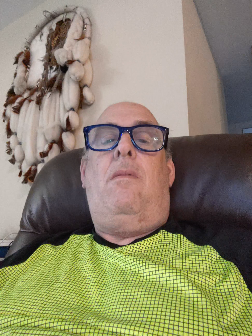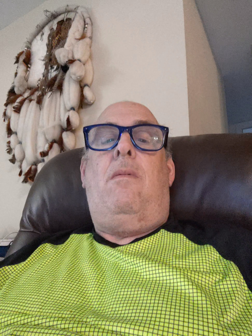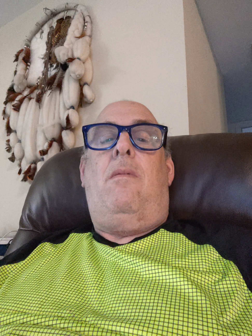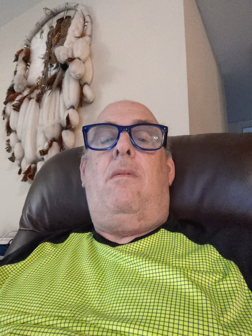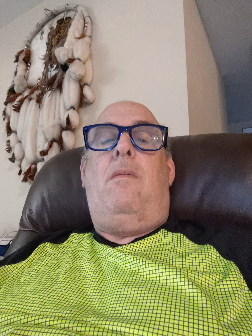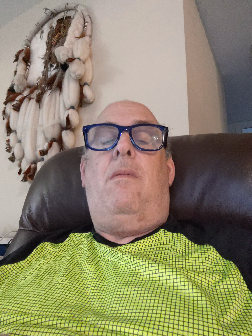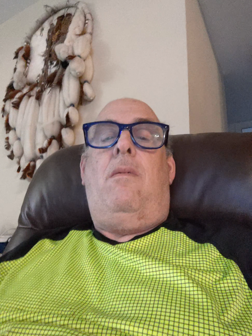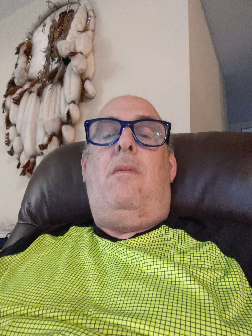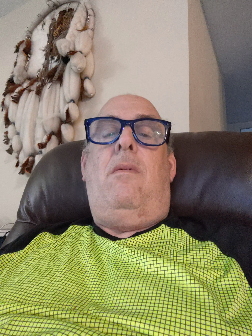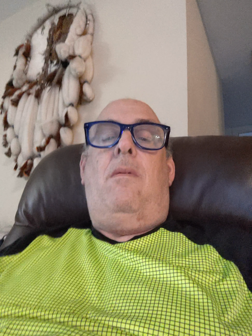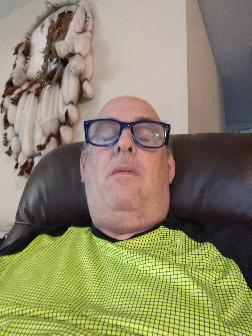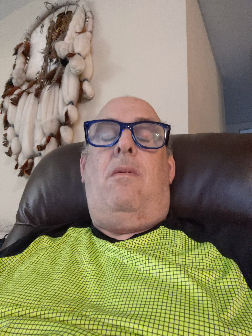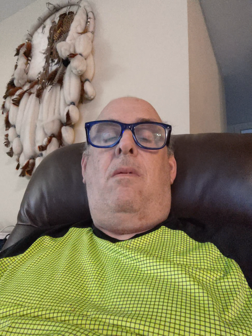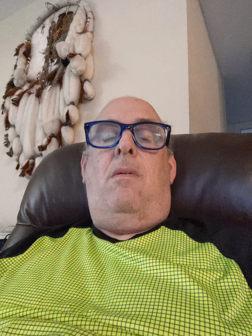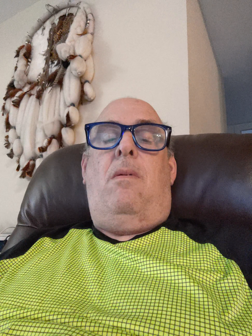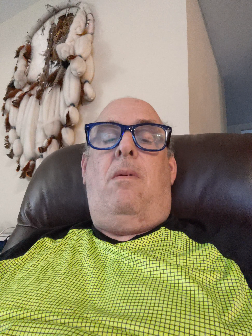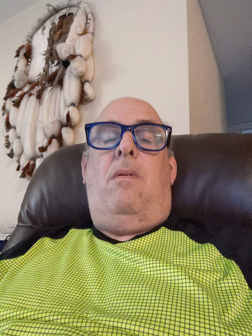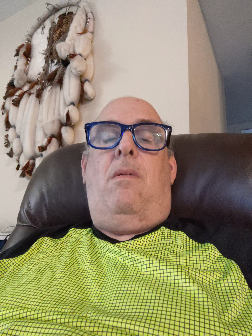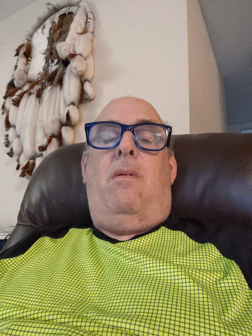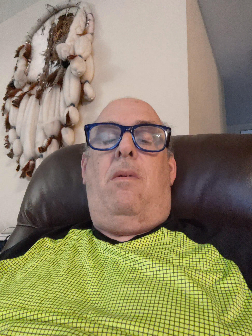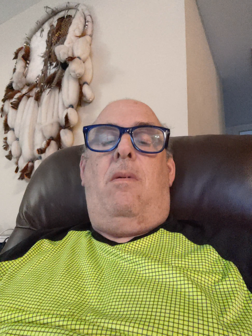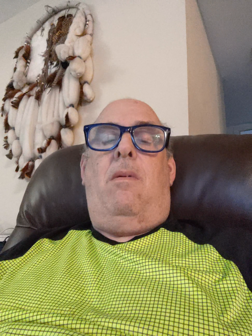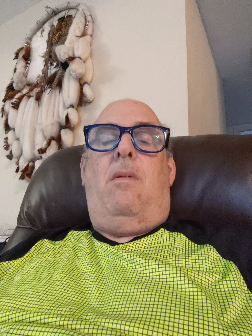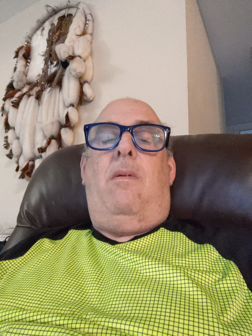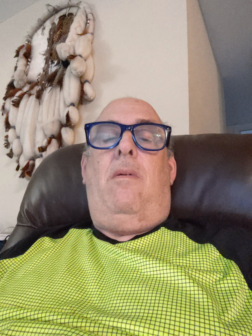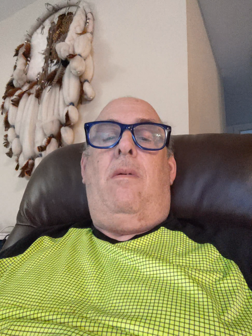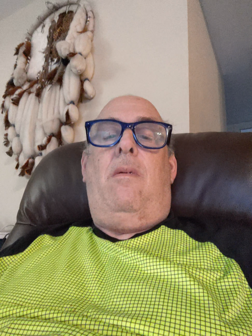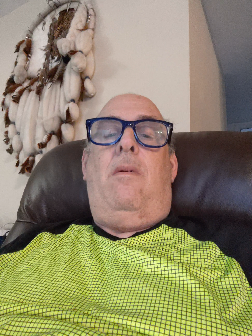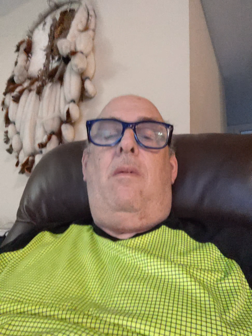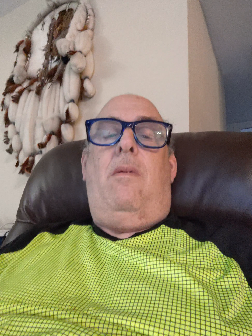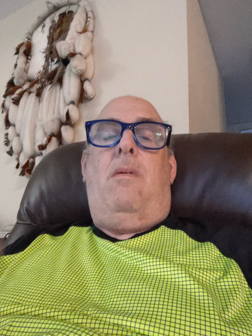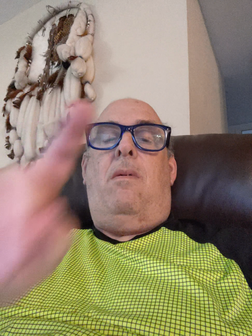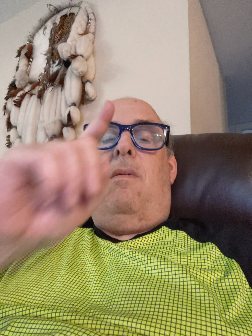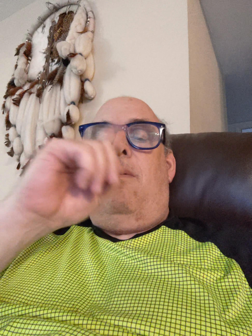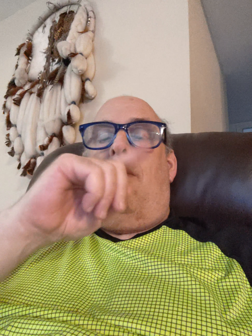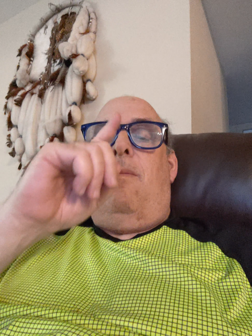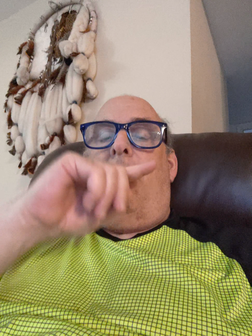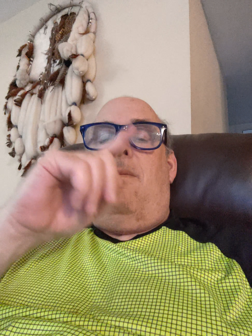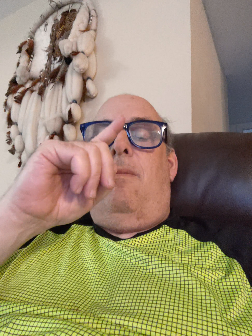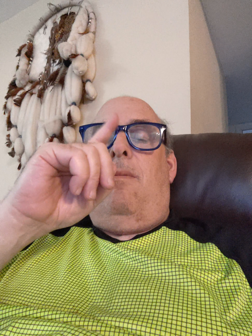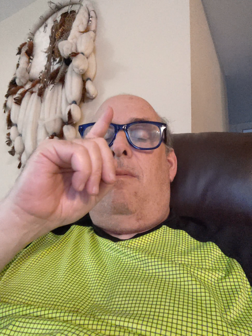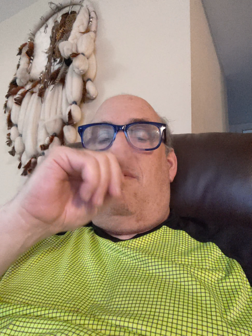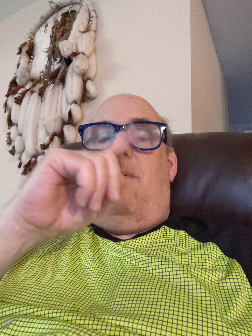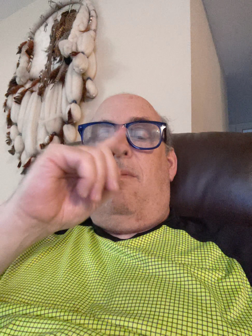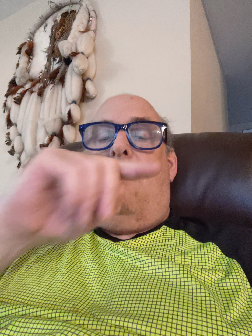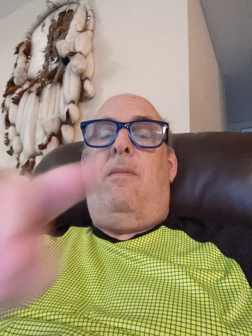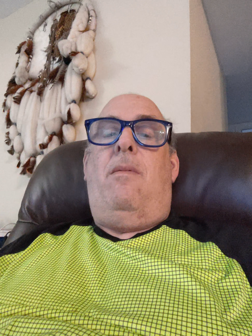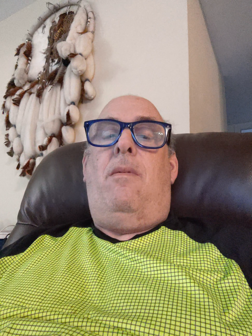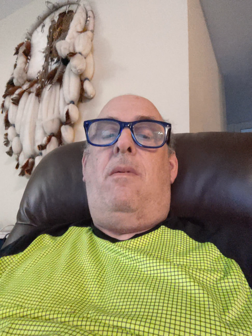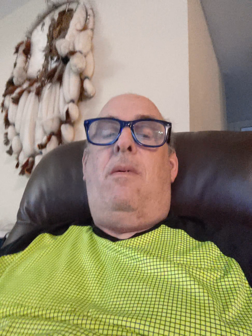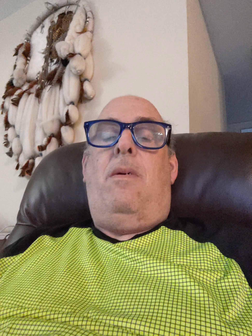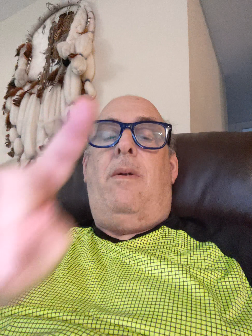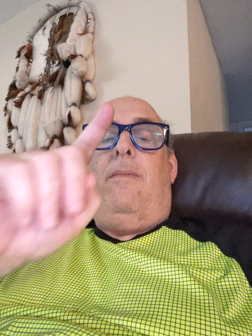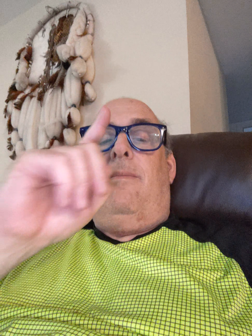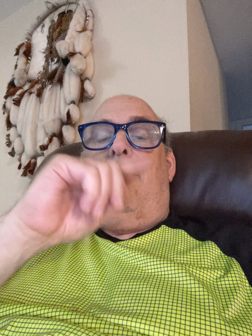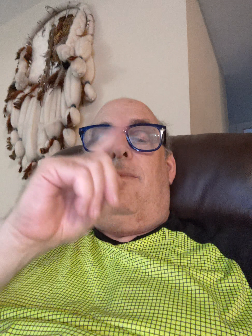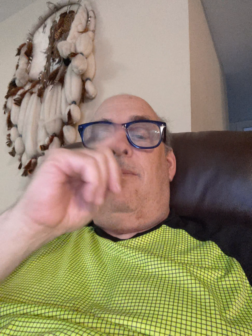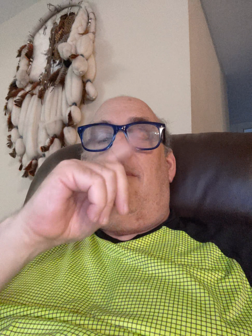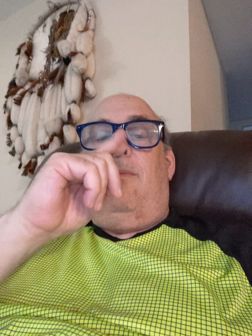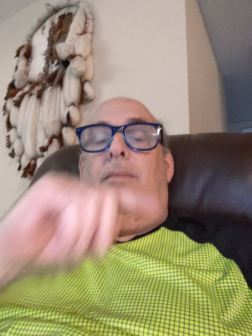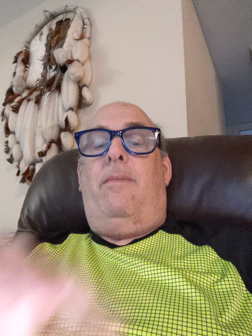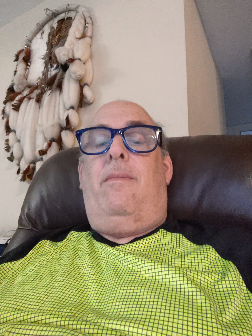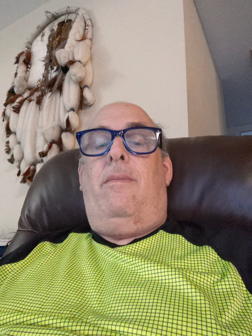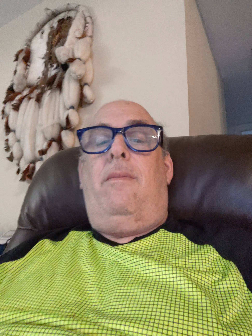mouse